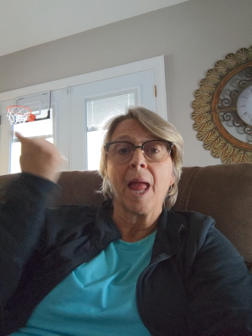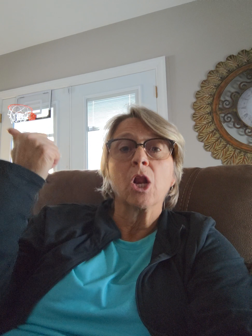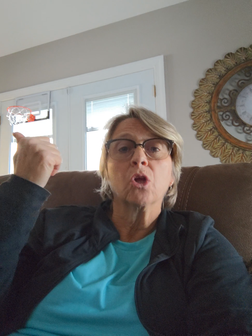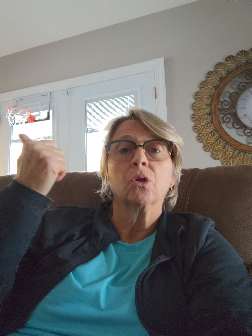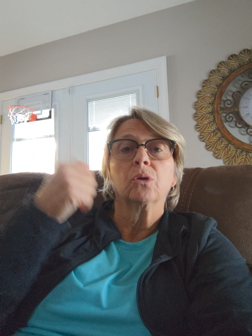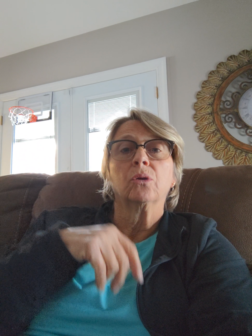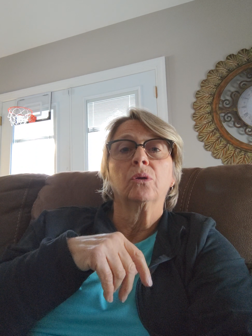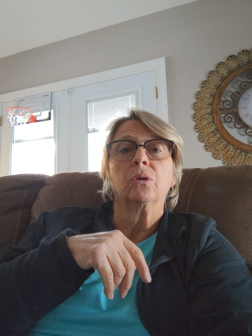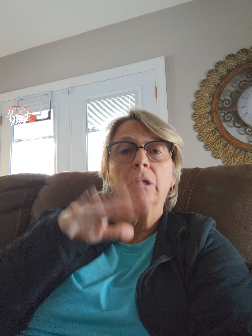better